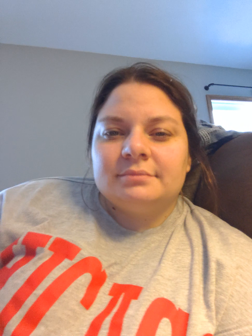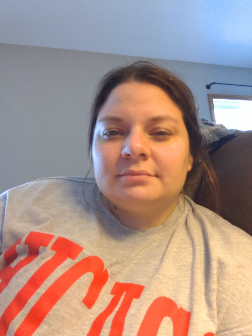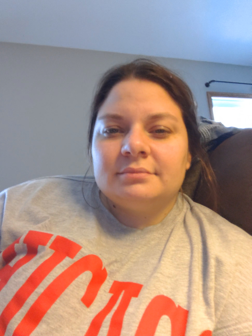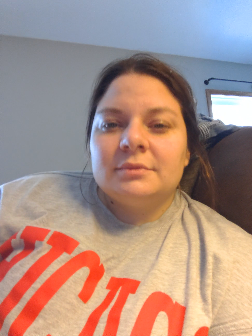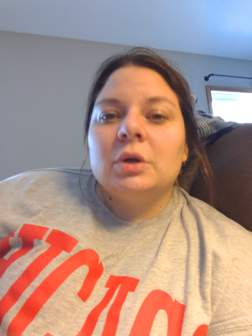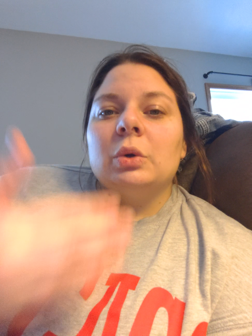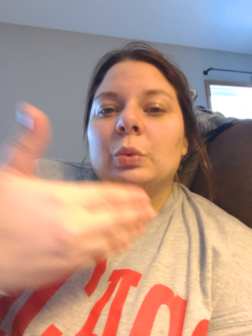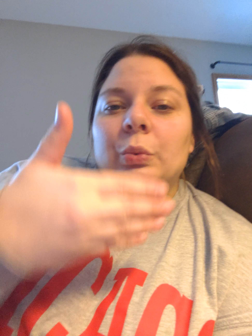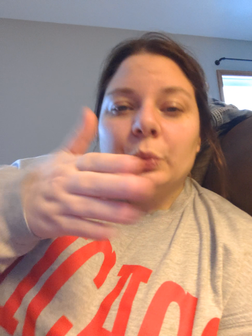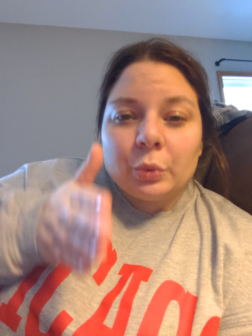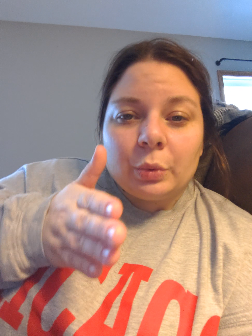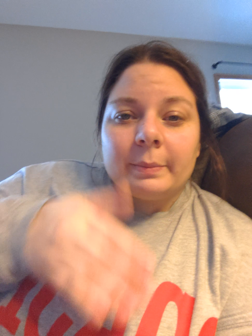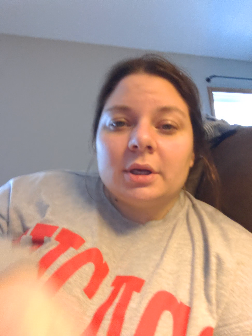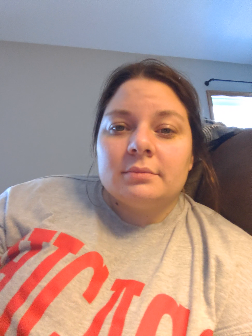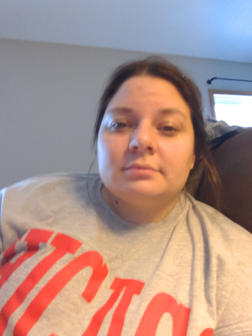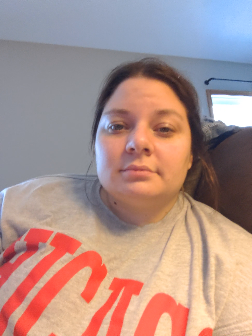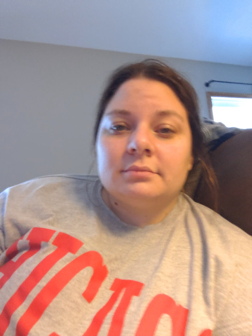room